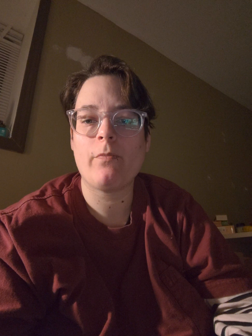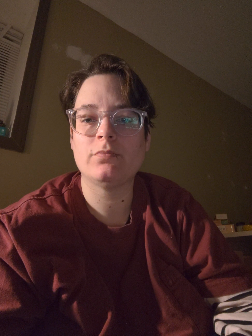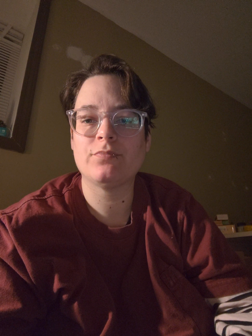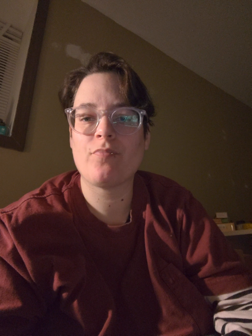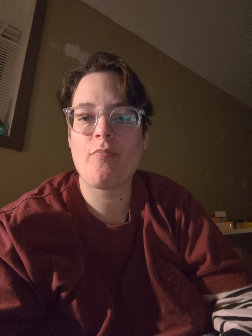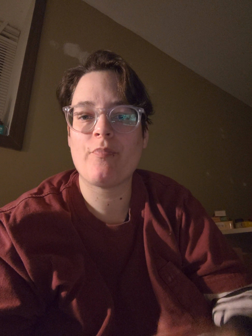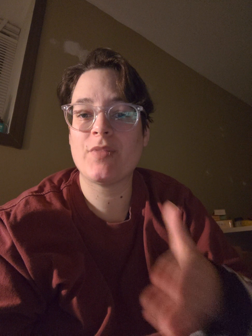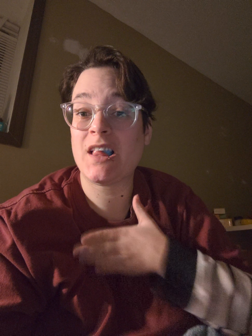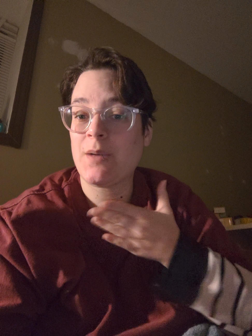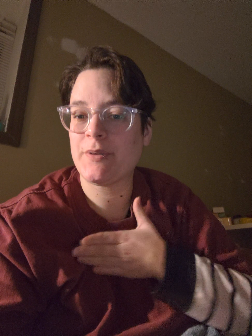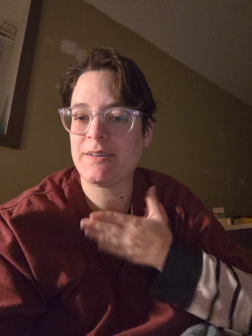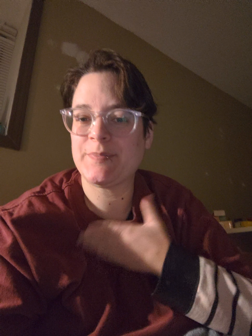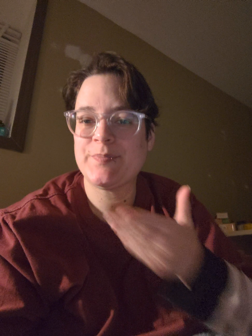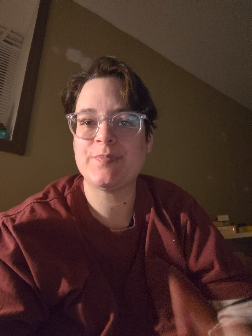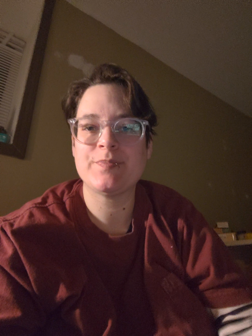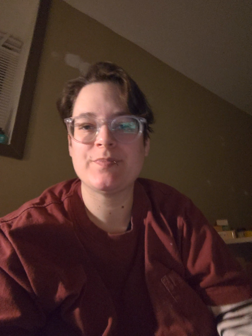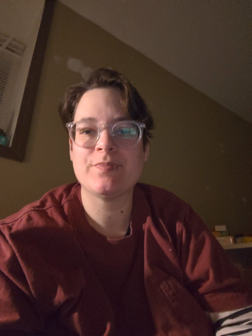happy